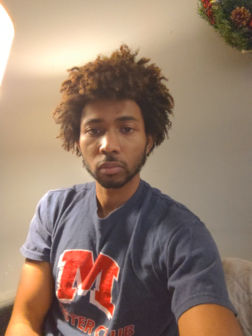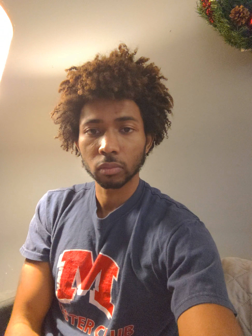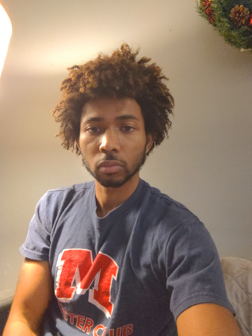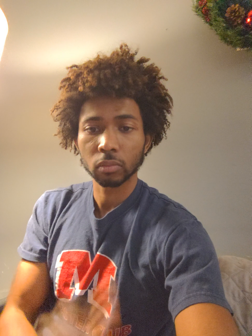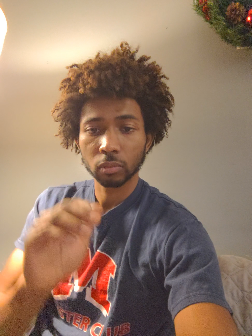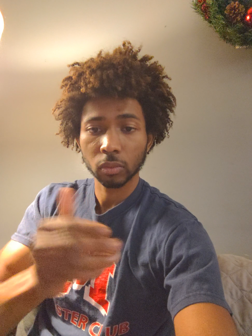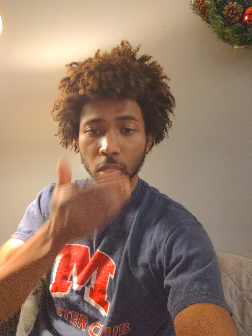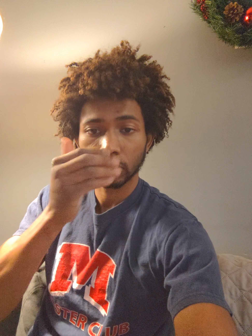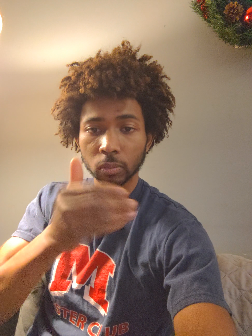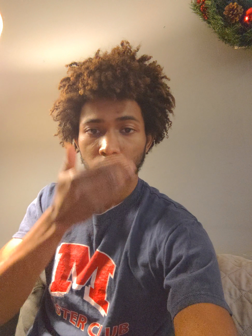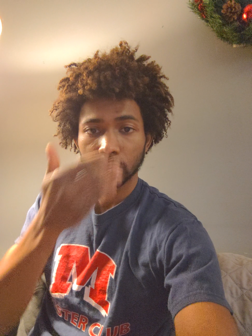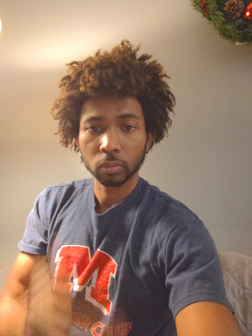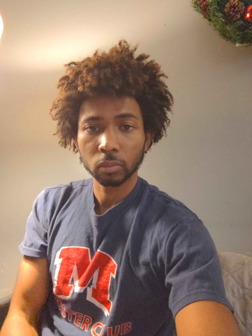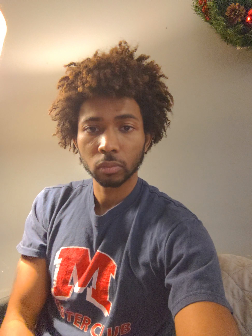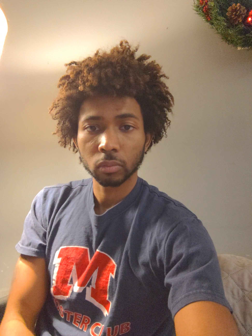cereal